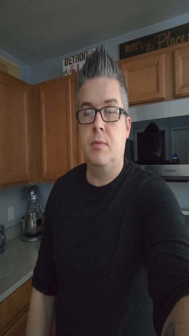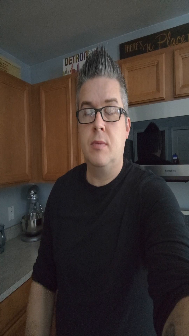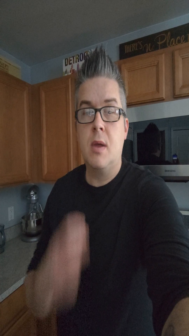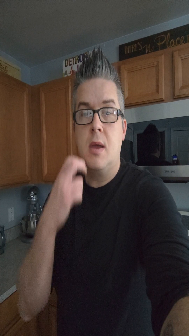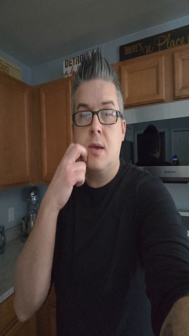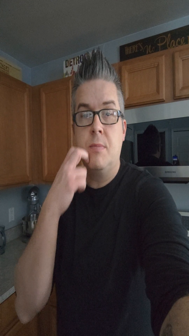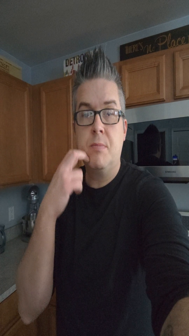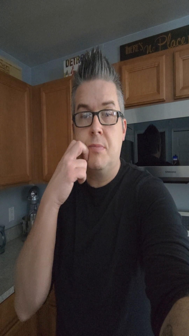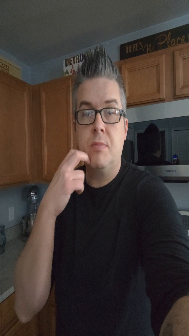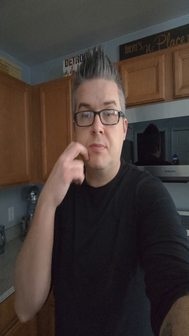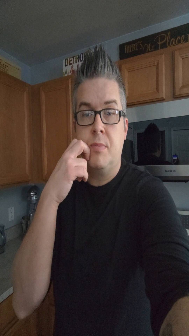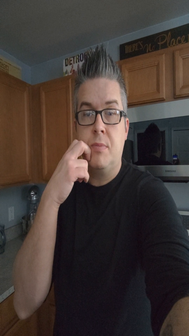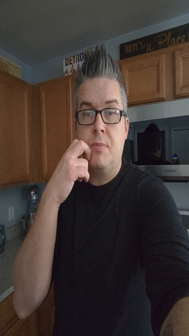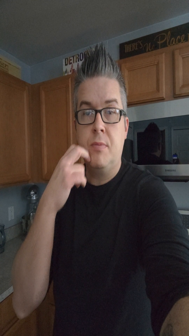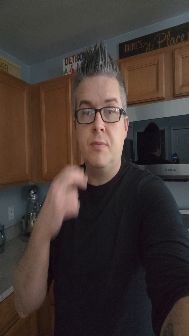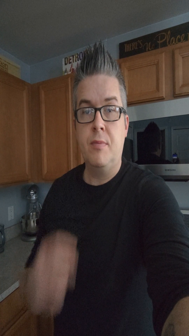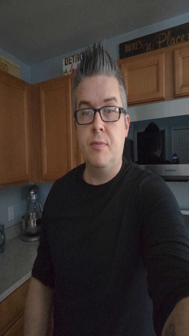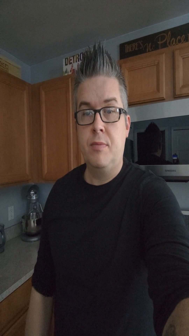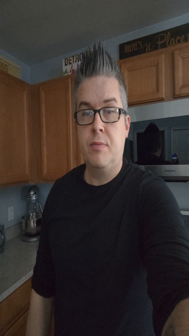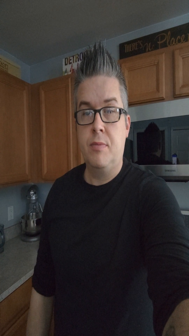gum